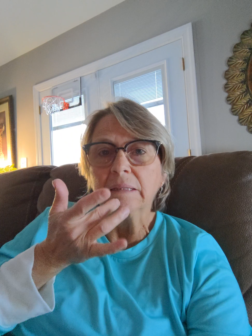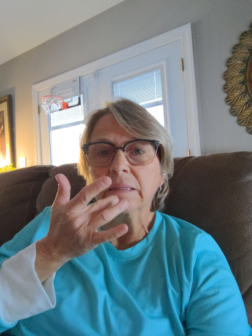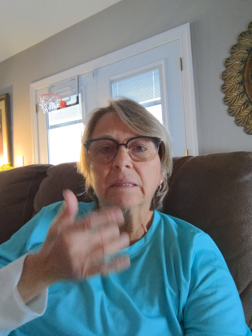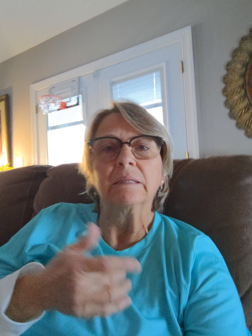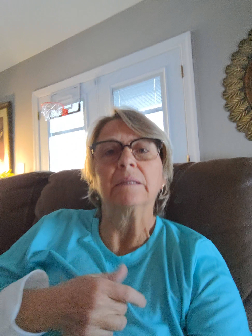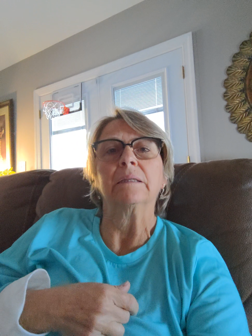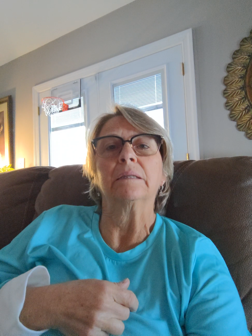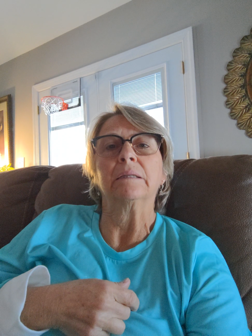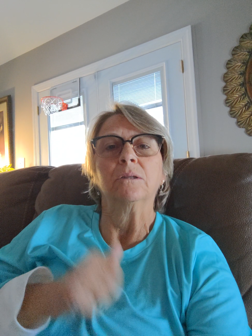taste